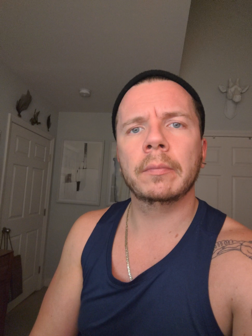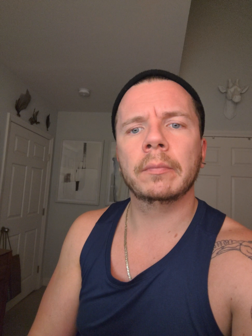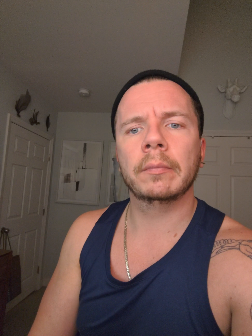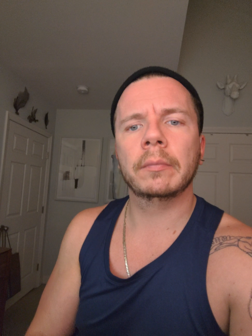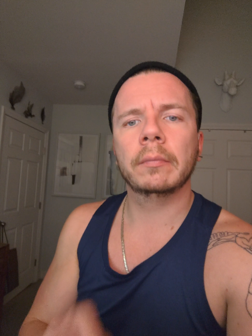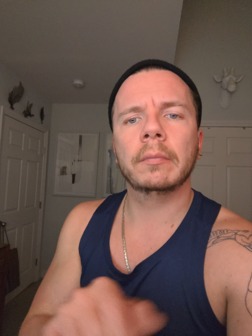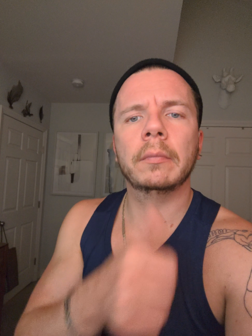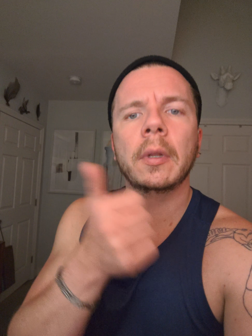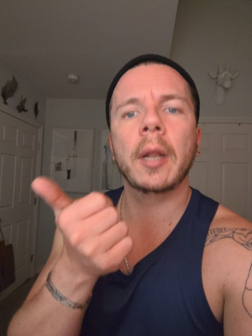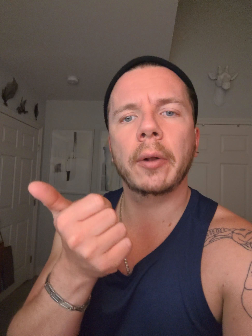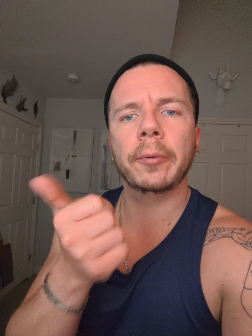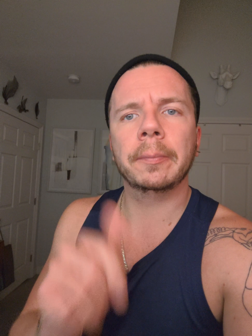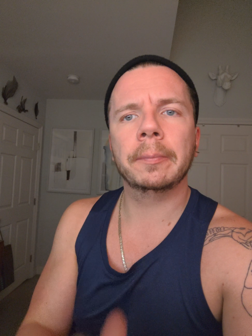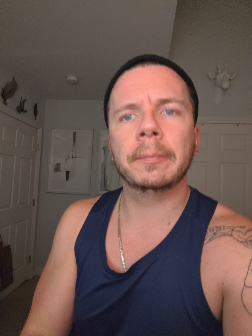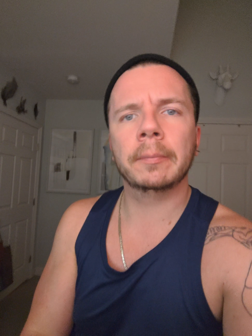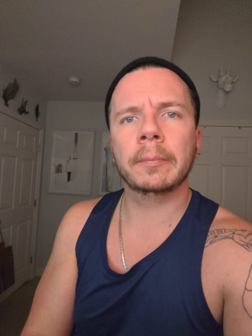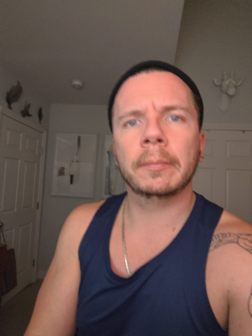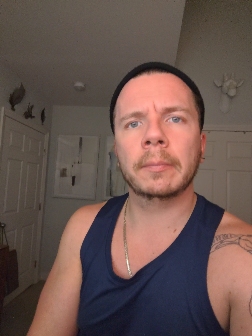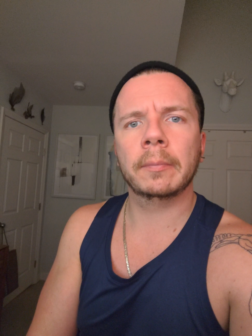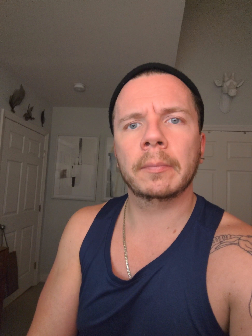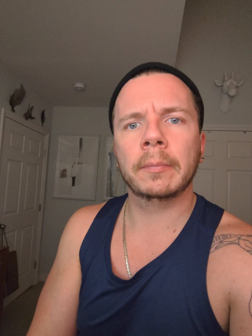another